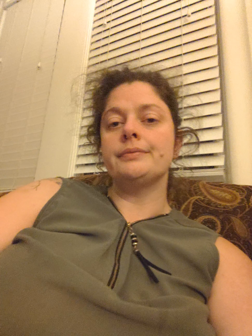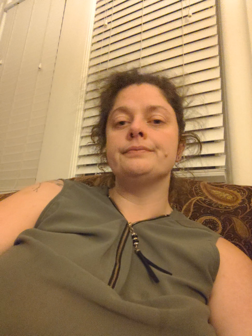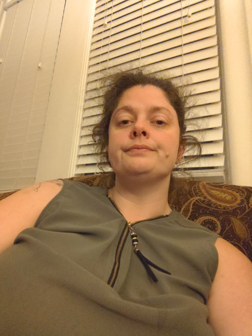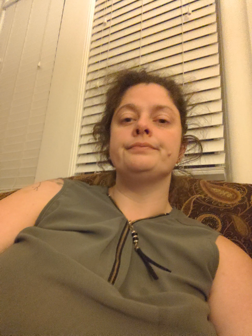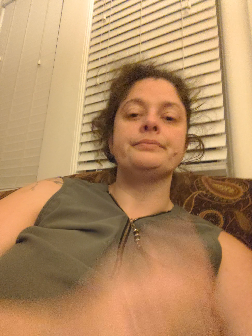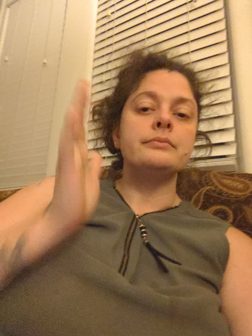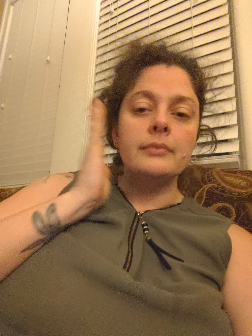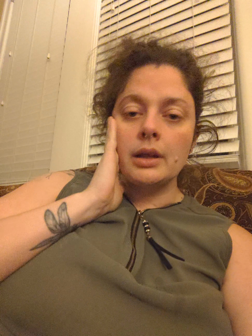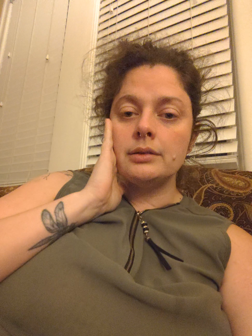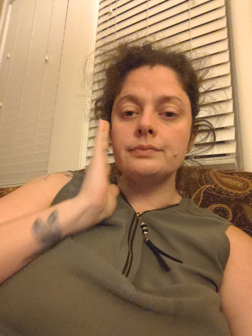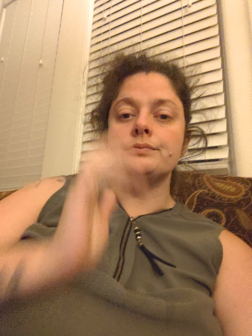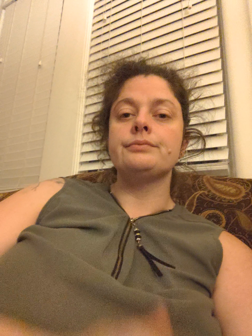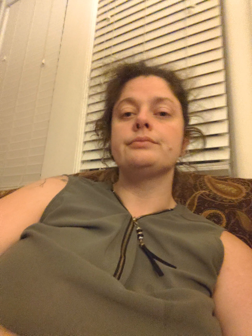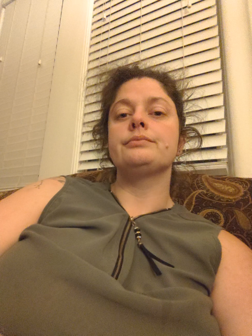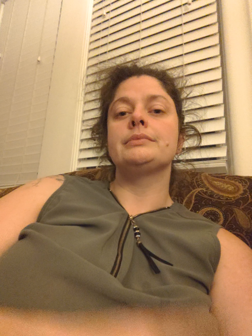bed